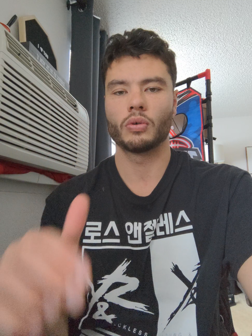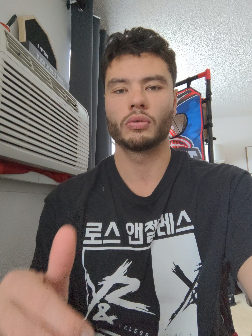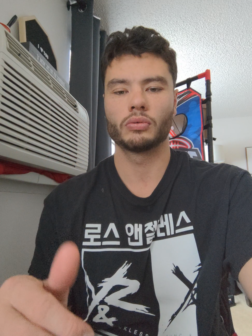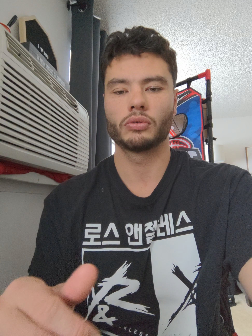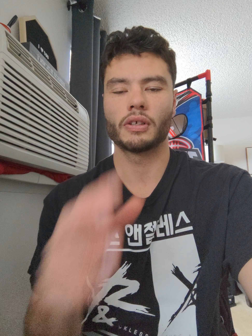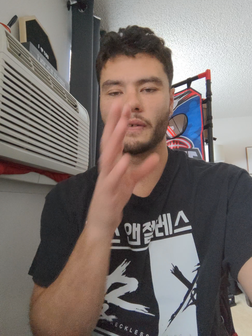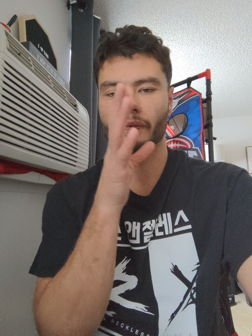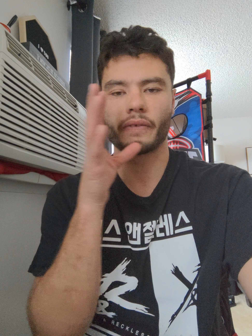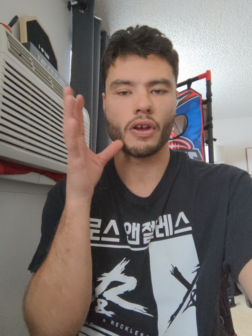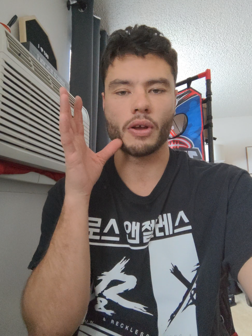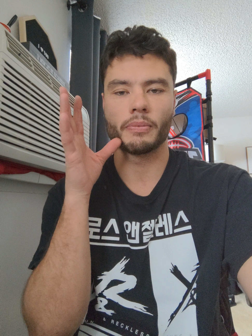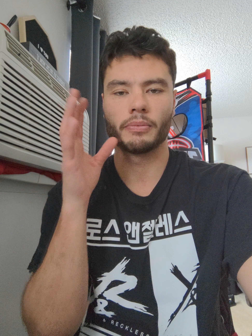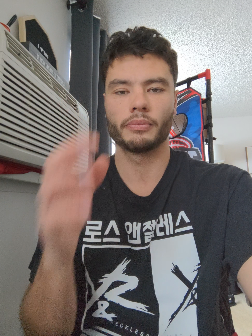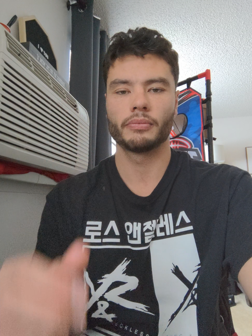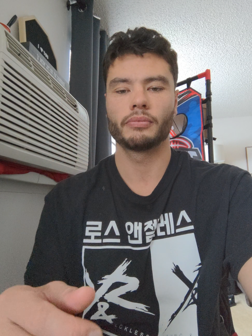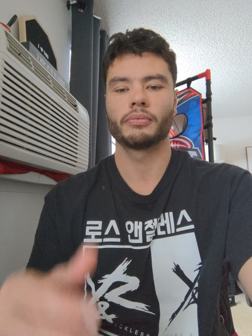farm